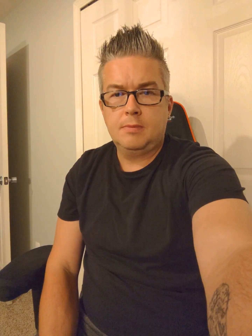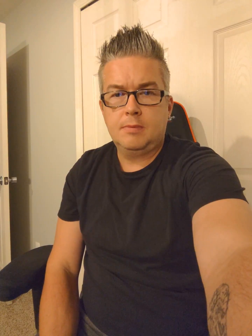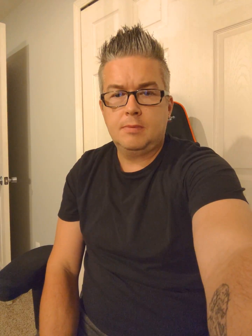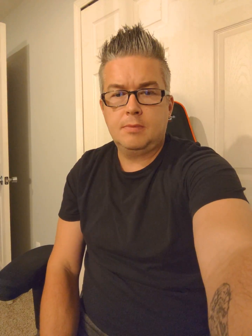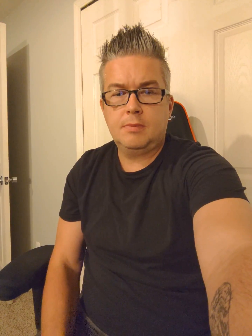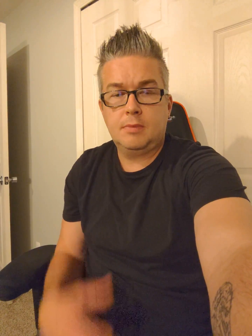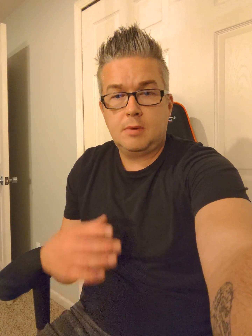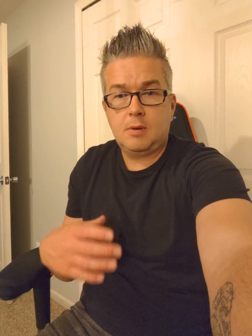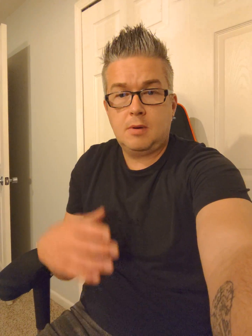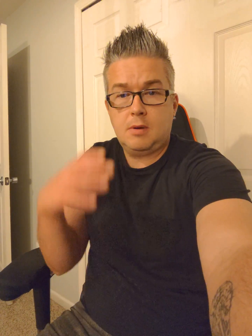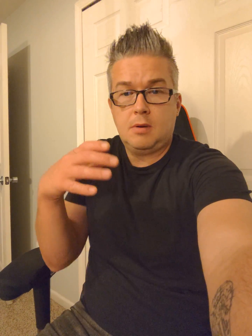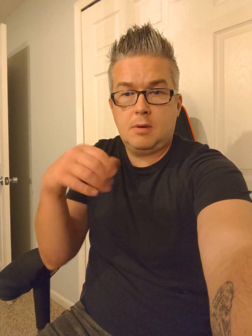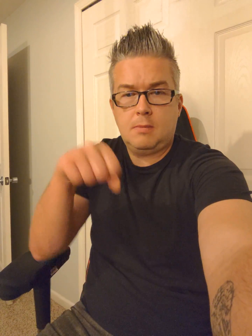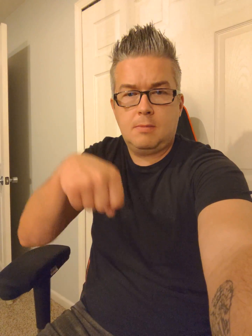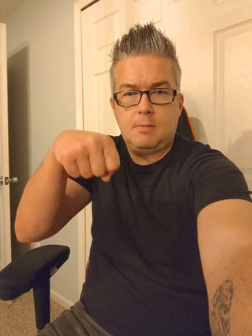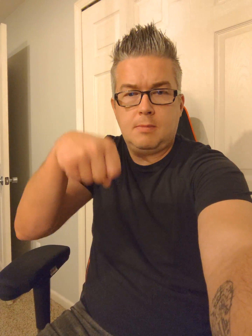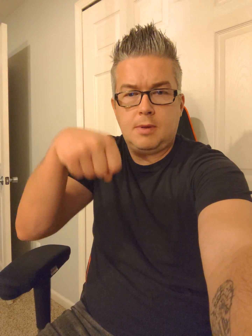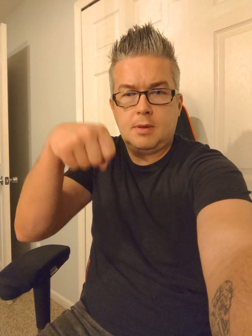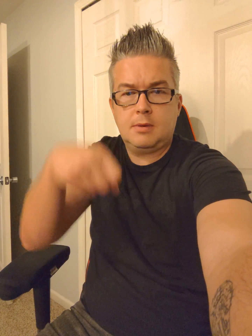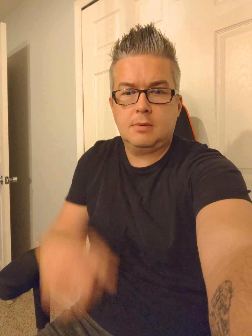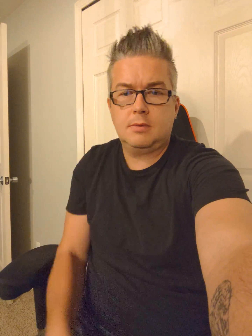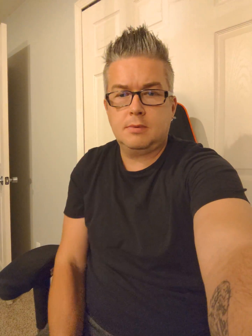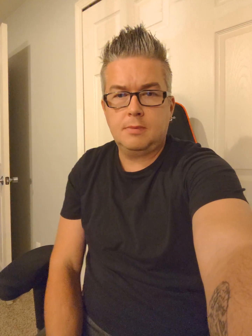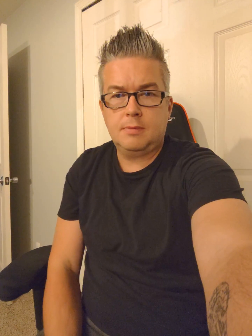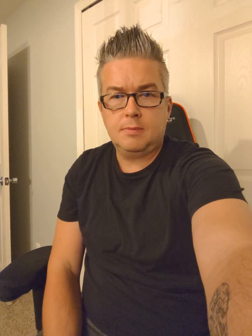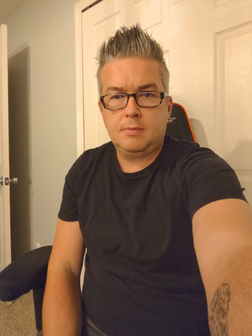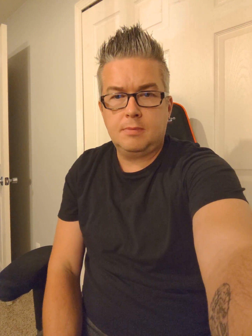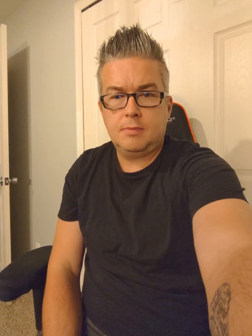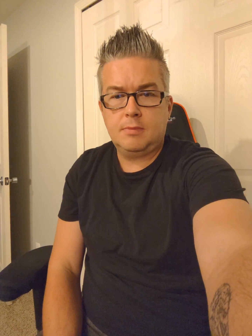bucket